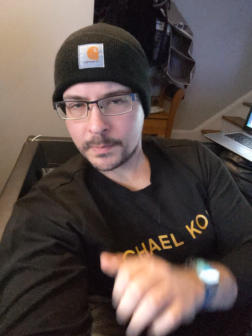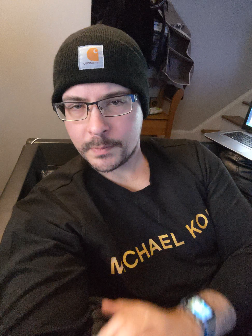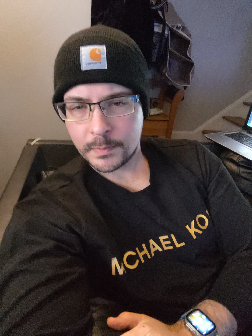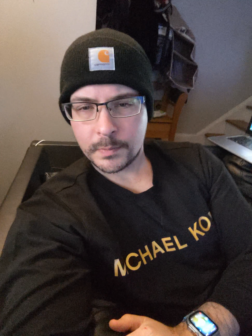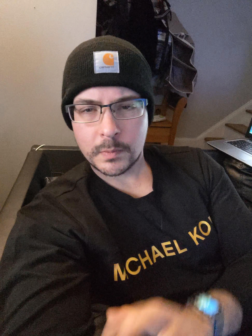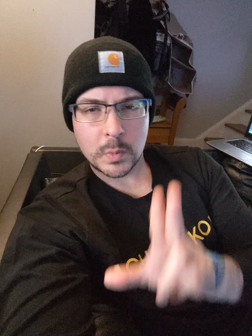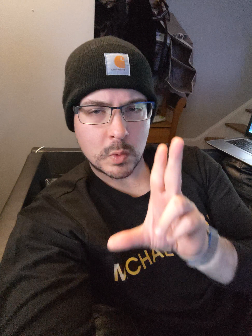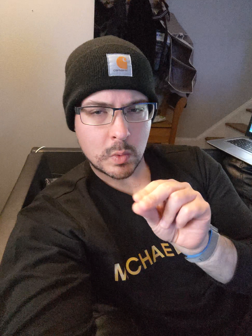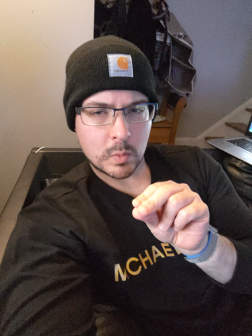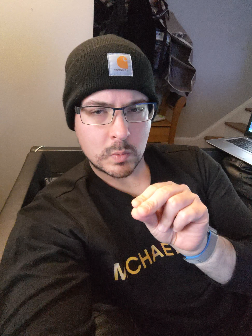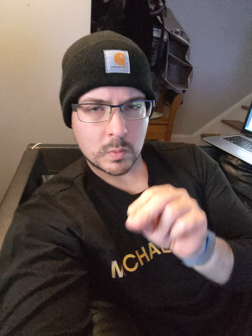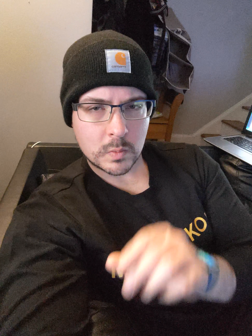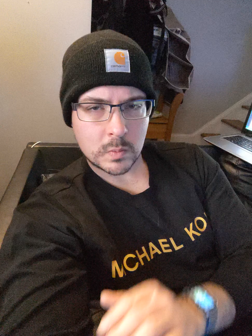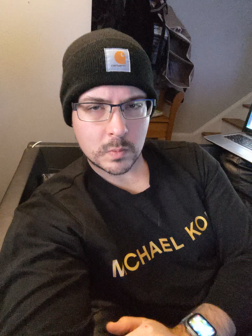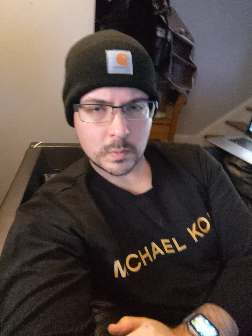no